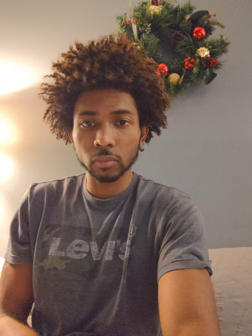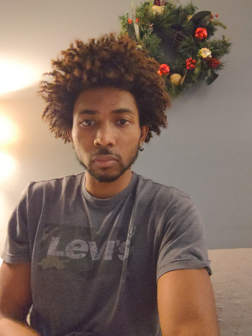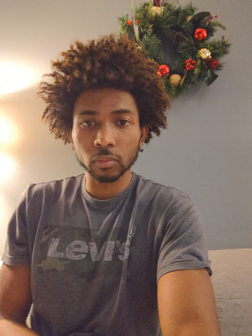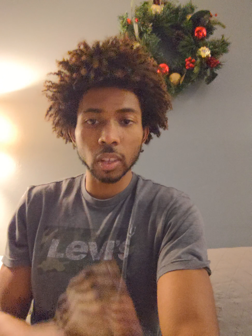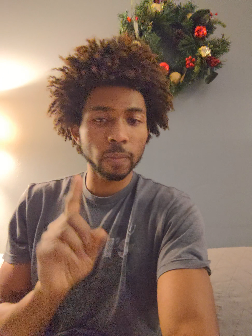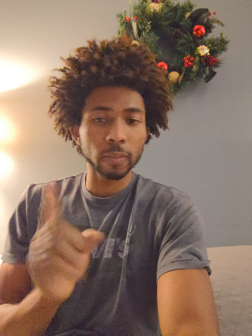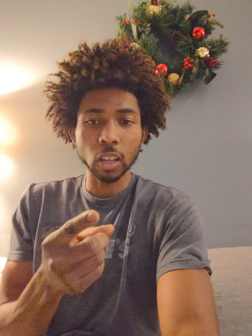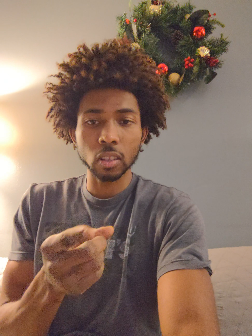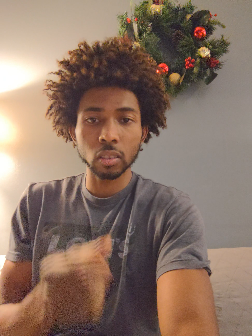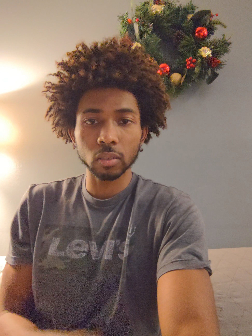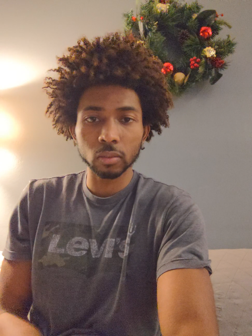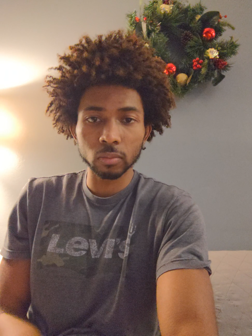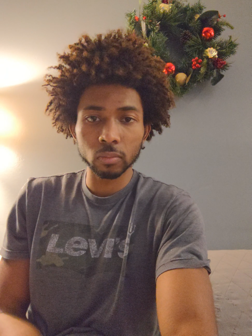first